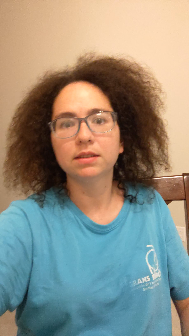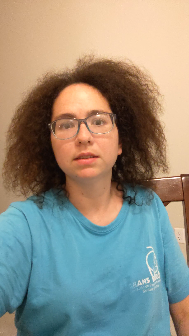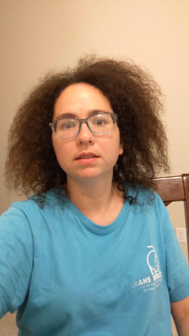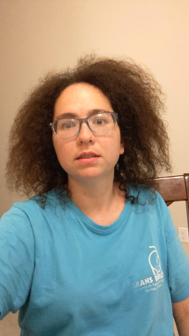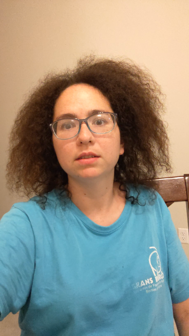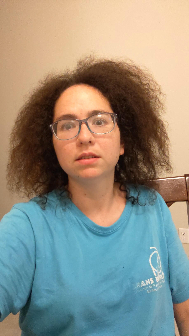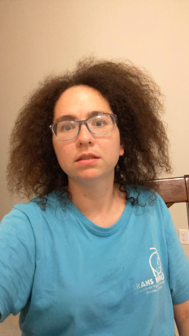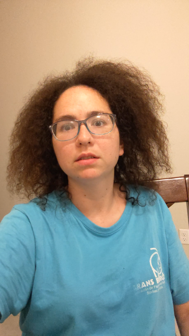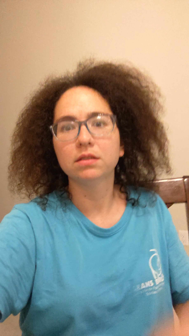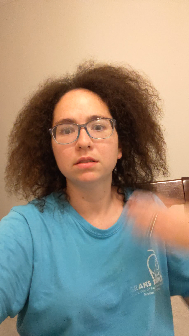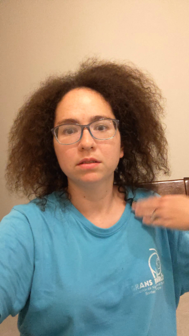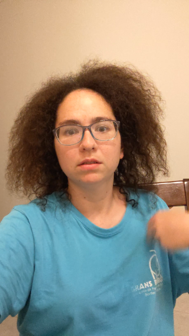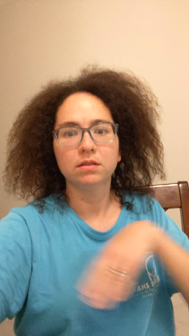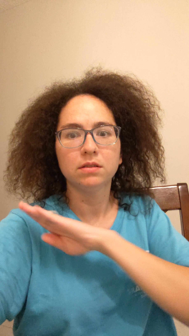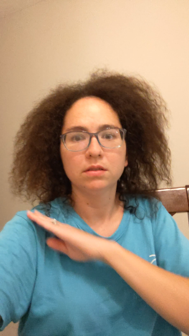scarf